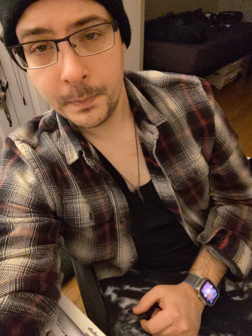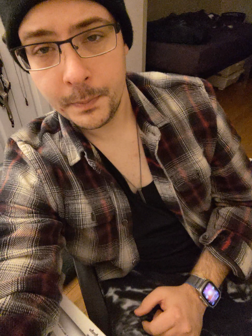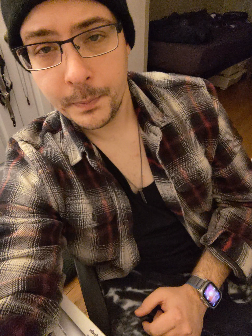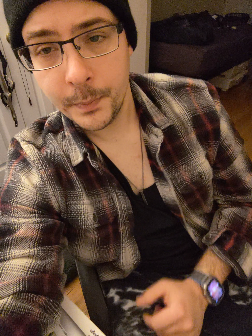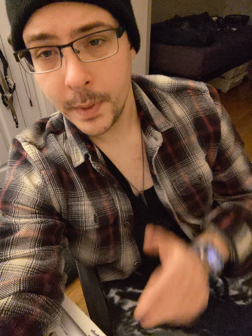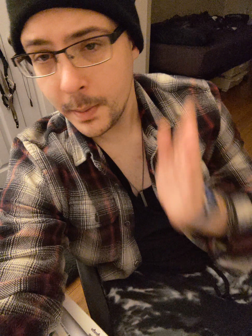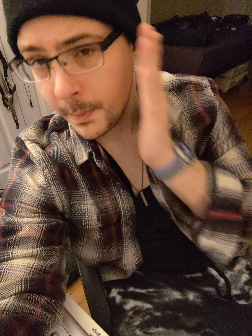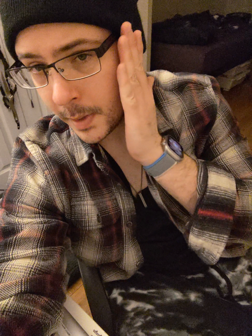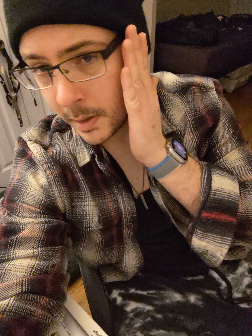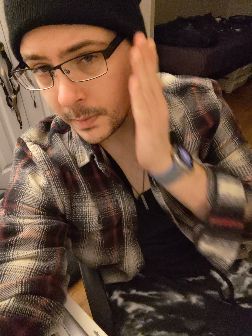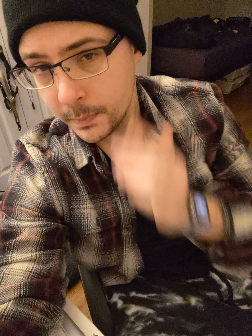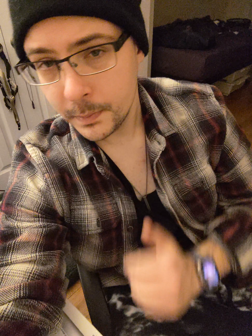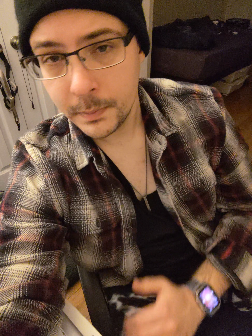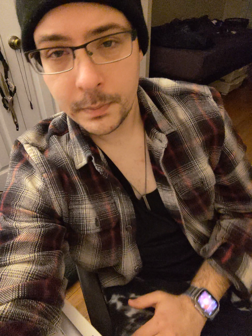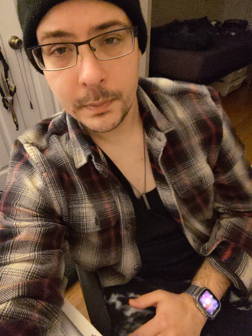bed